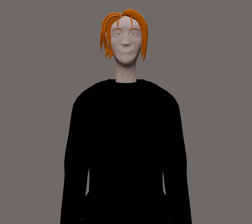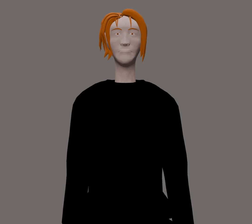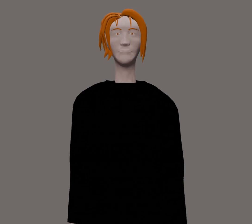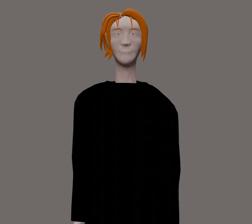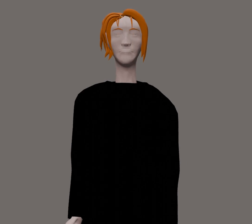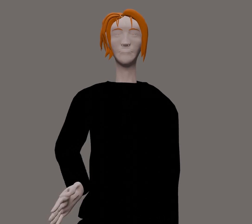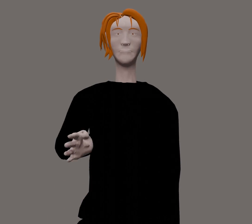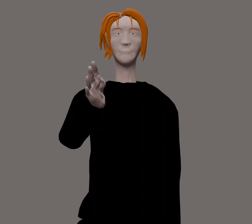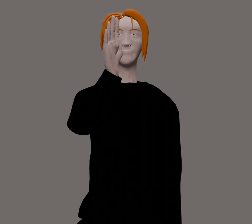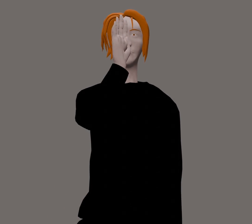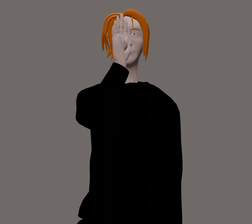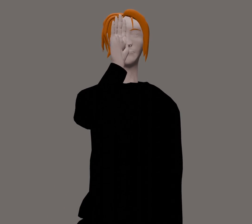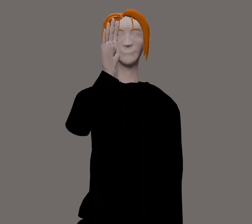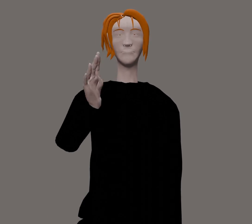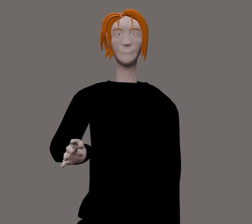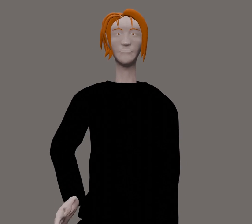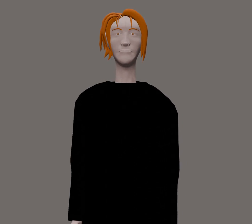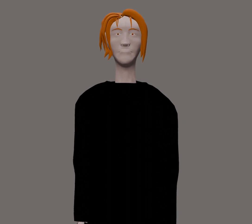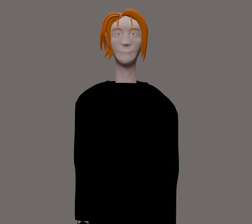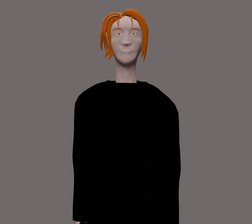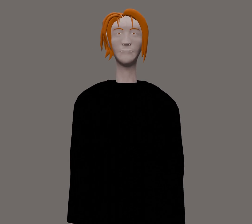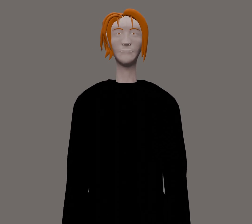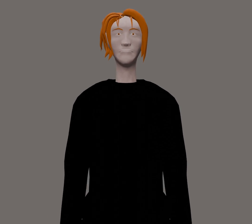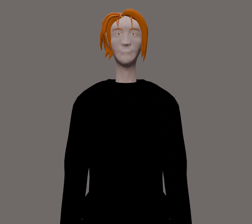Bastard